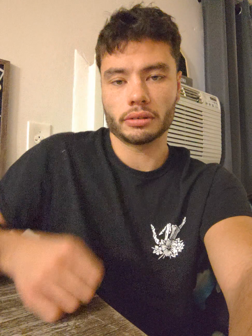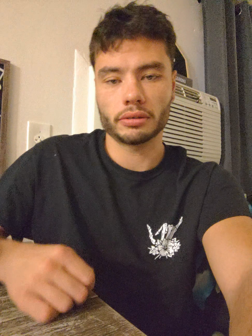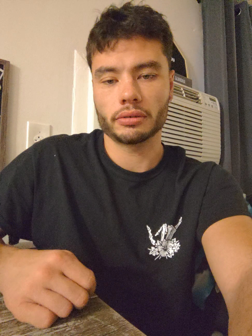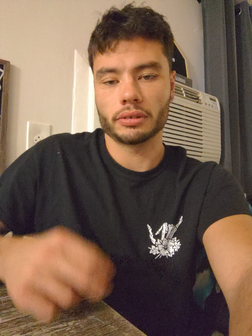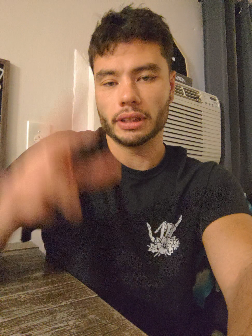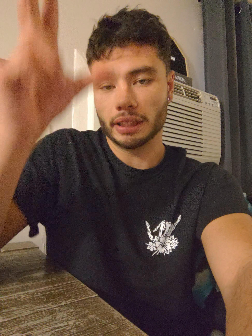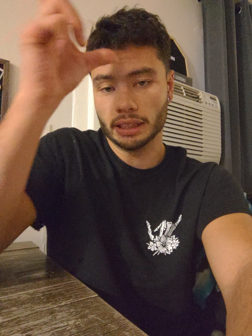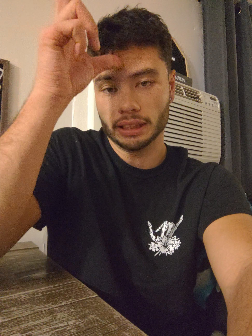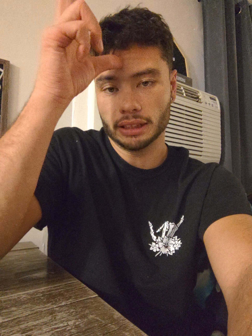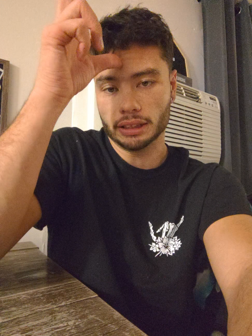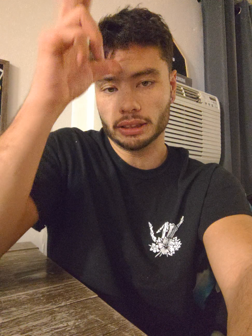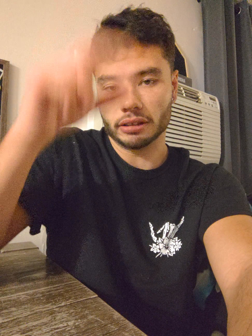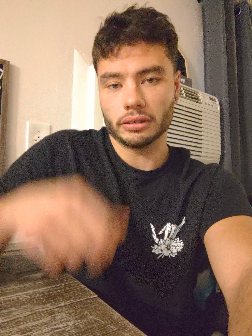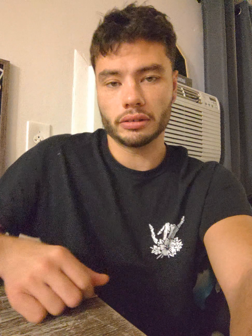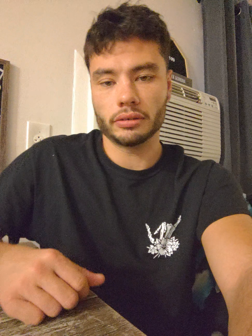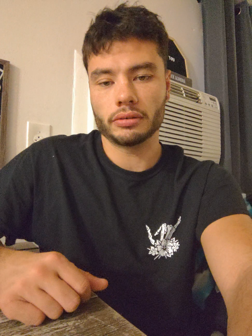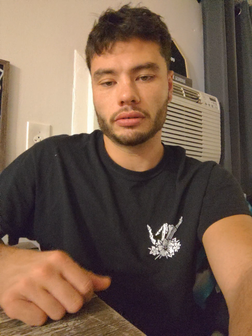hen